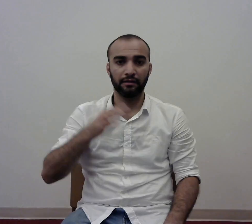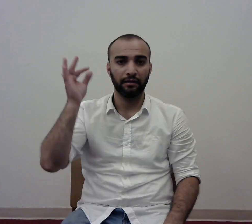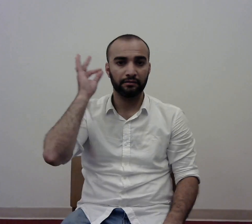həkim